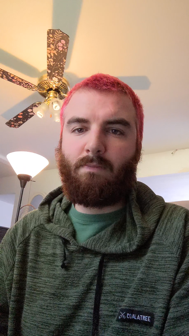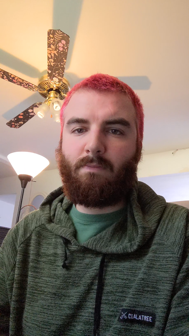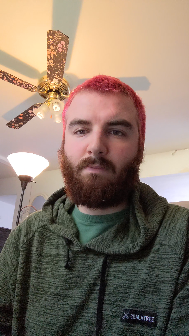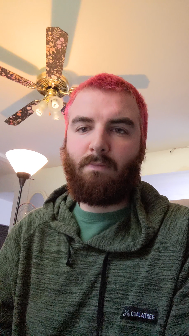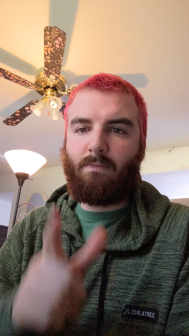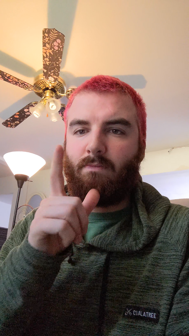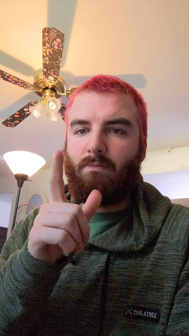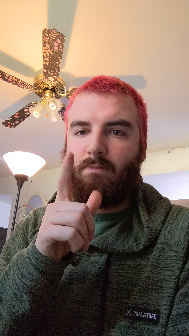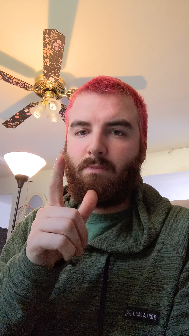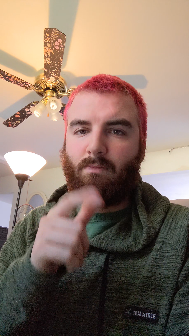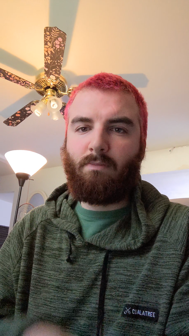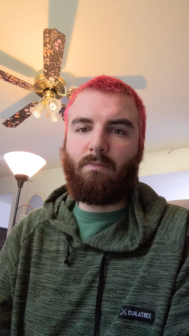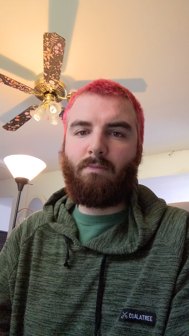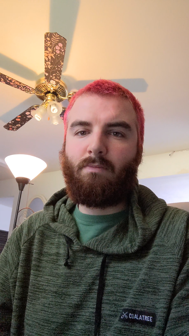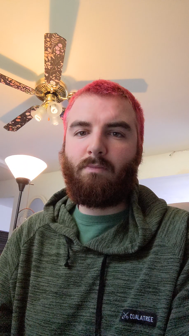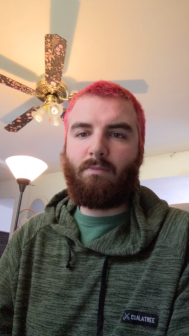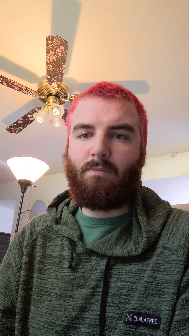lunch